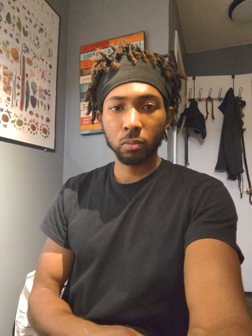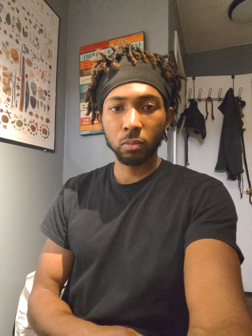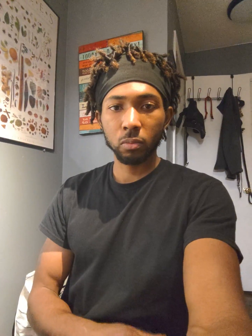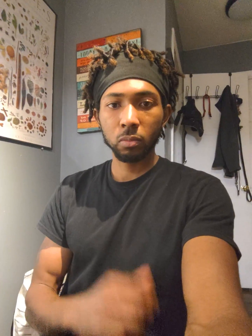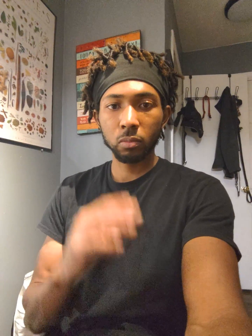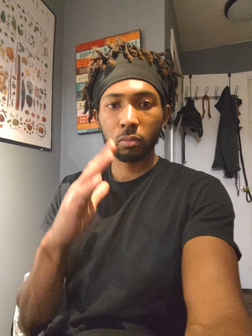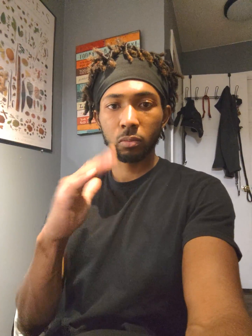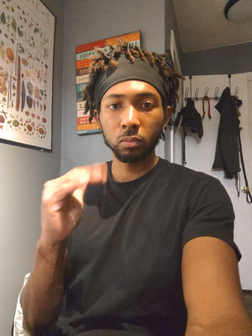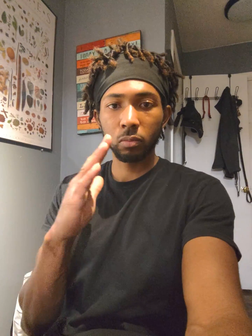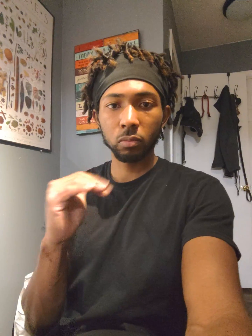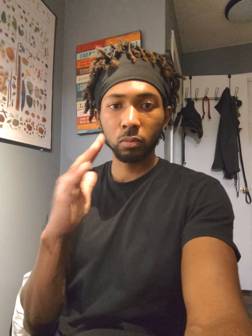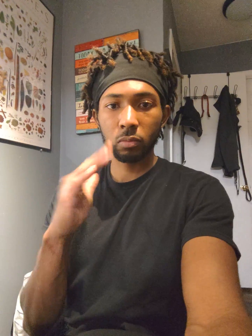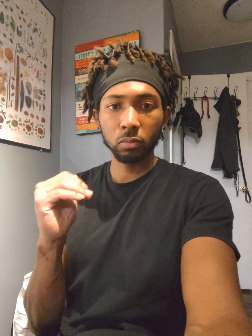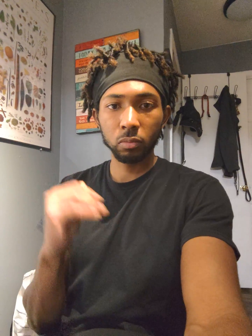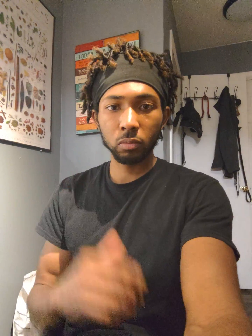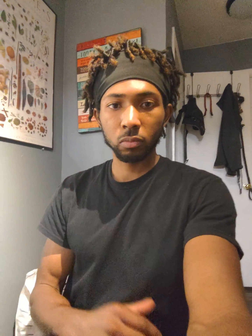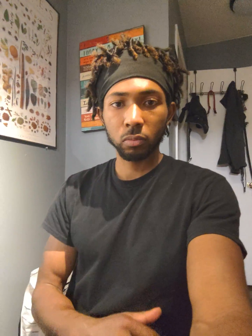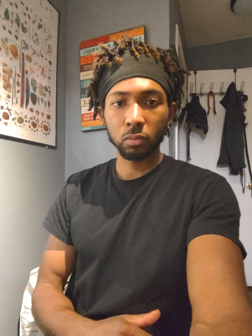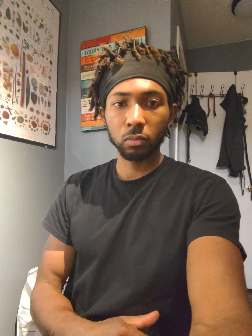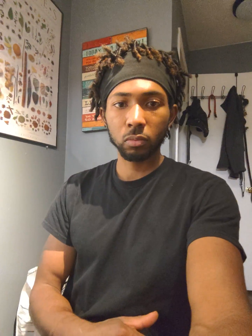downtown